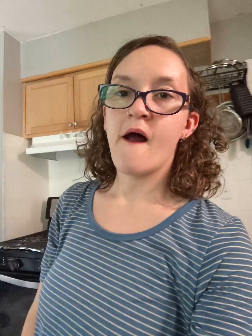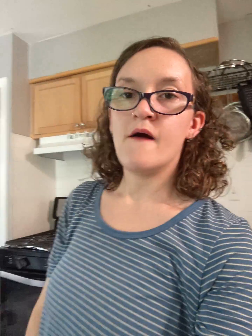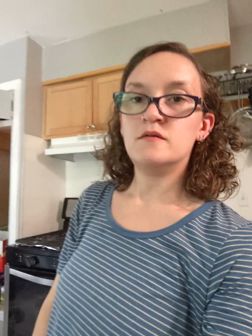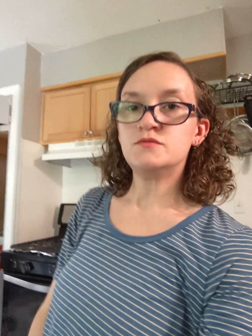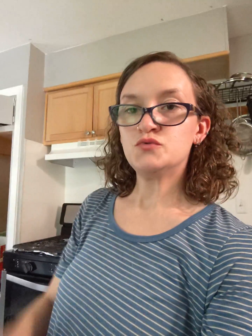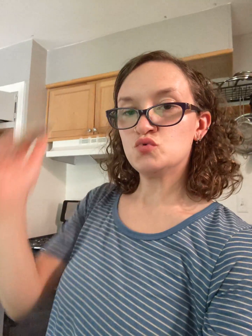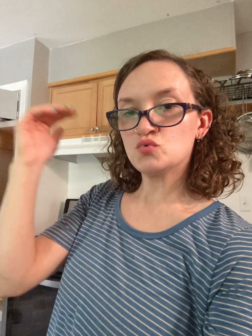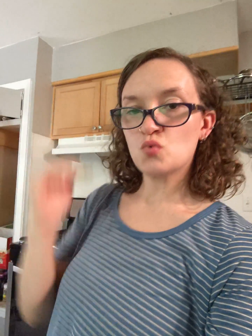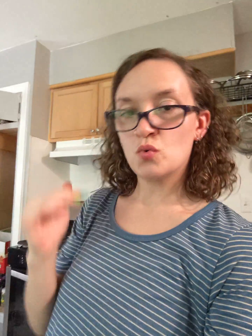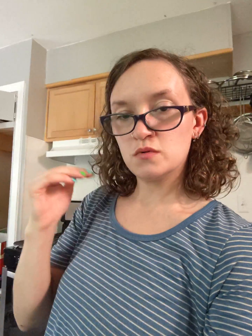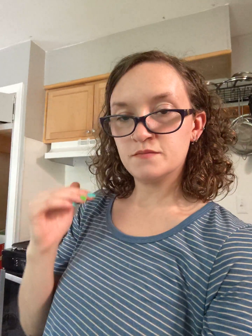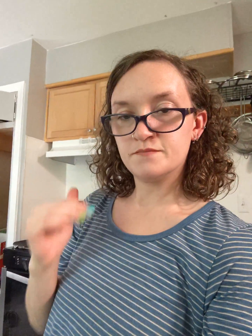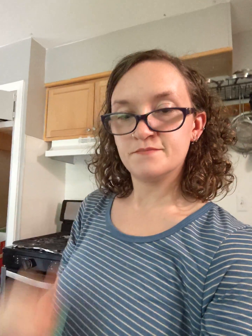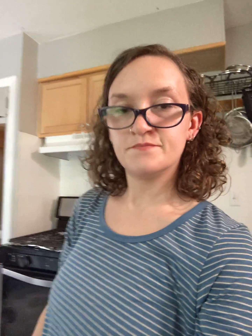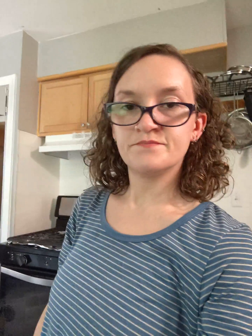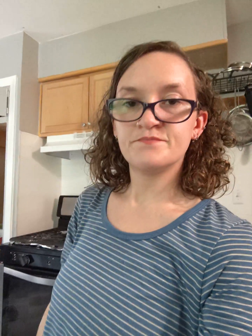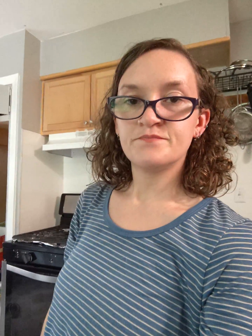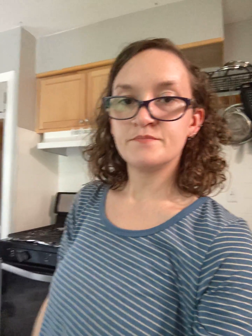short